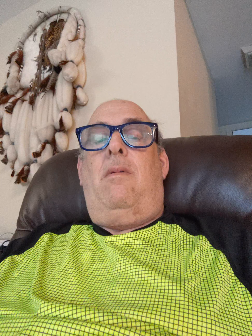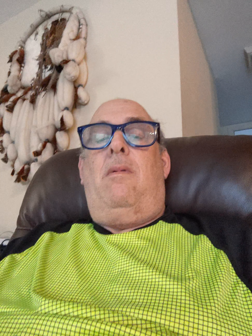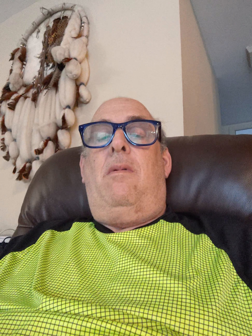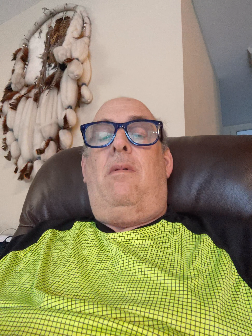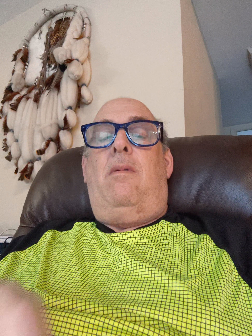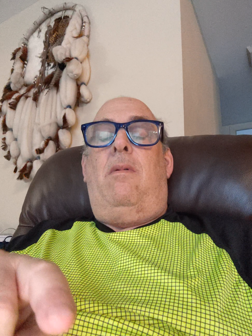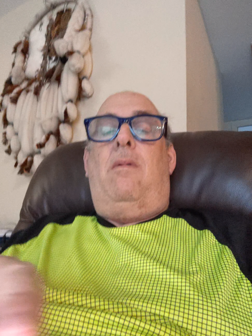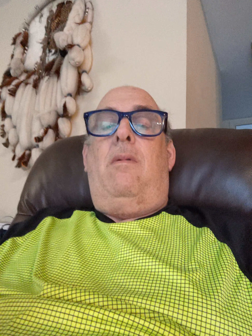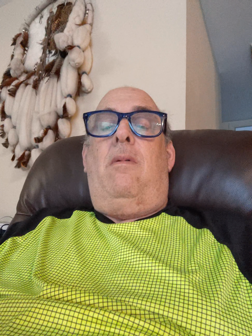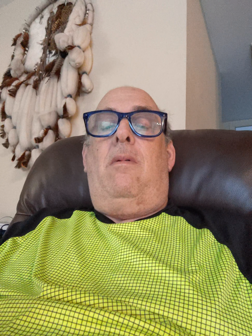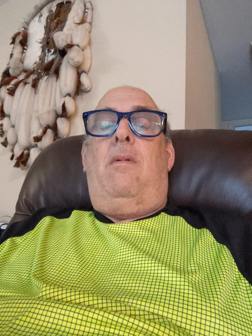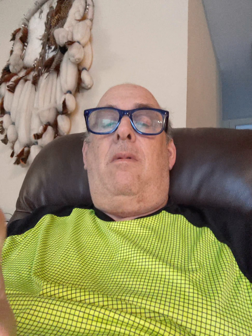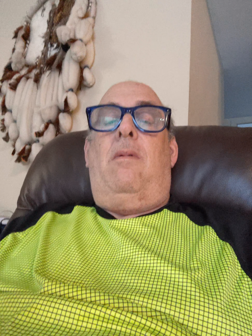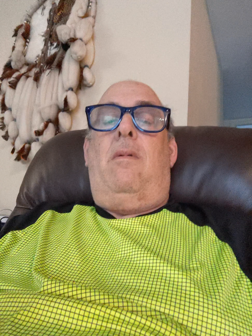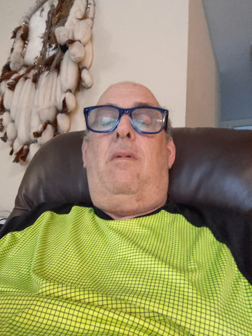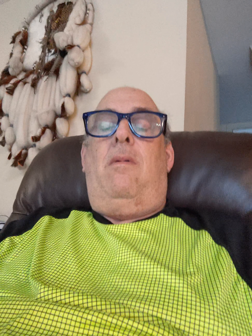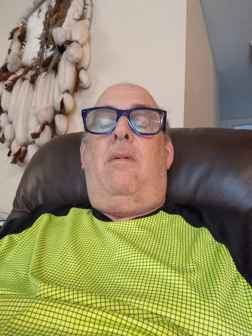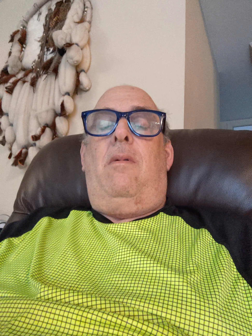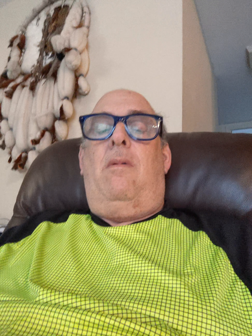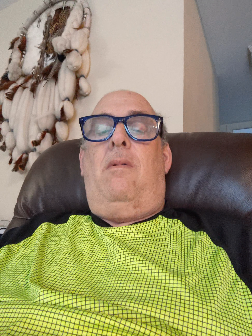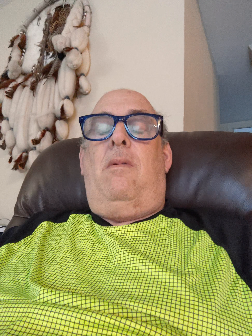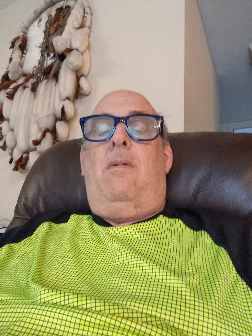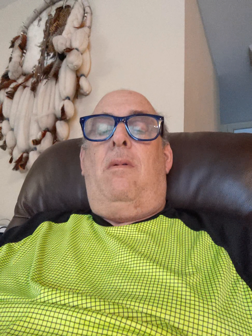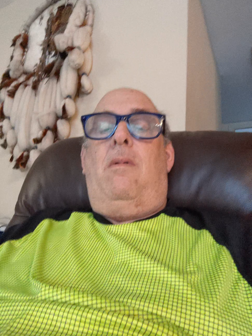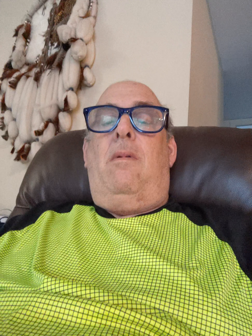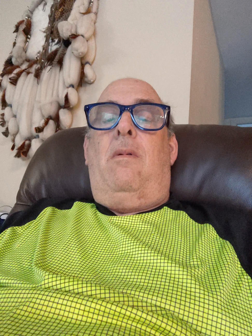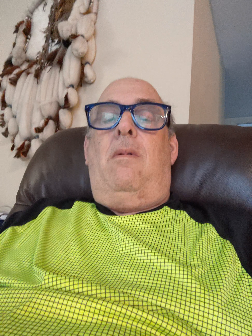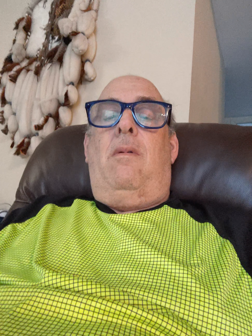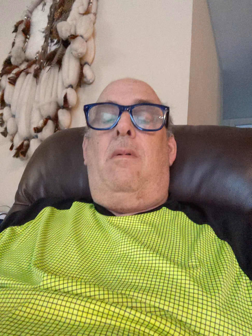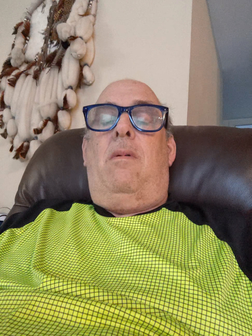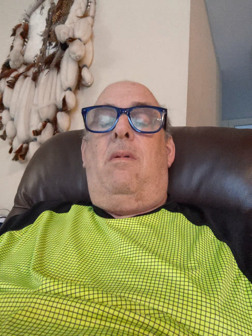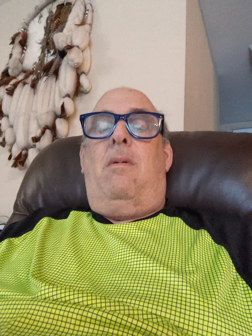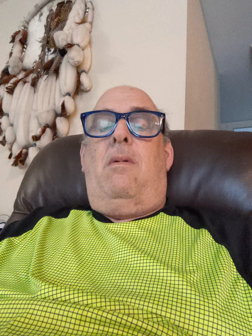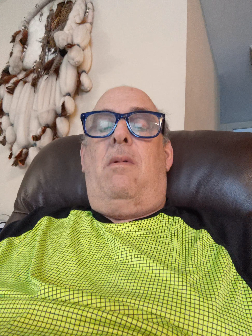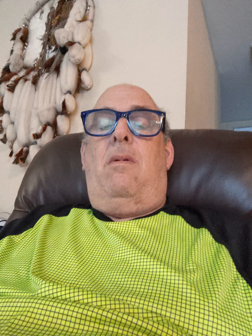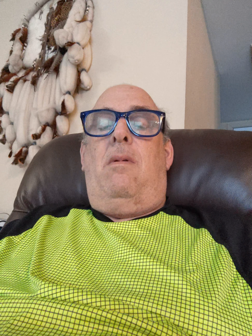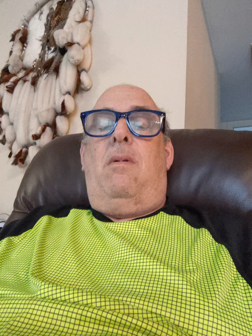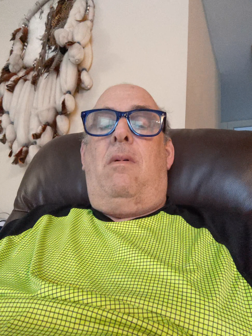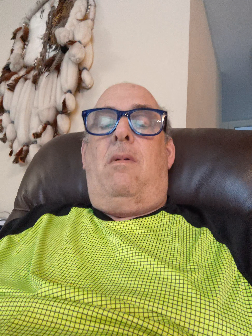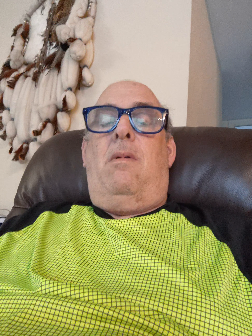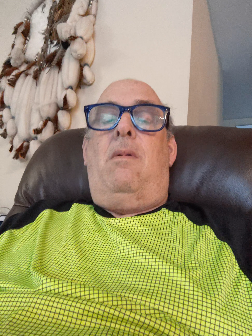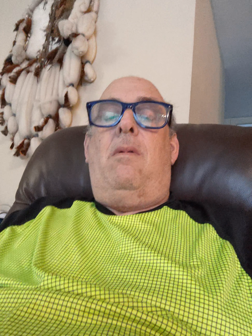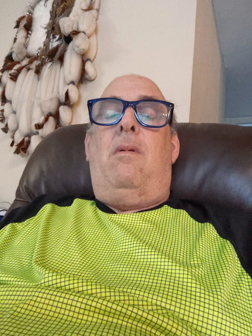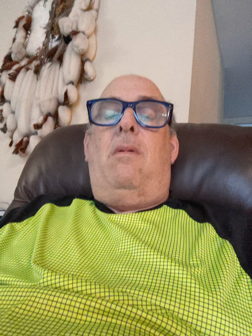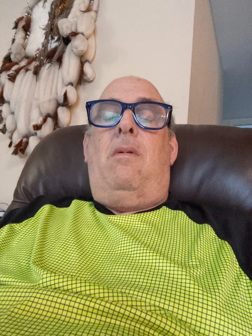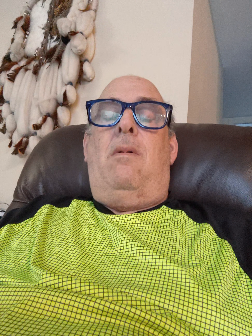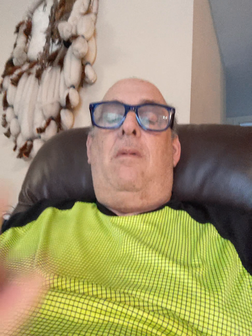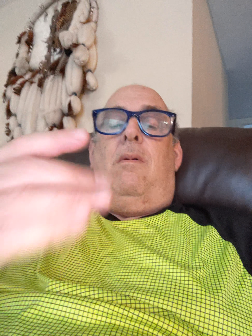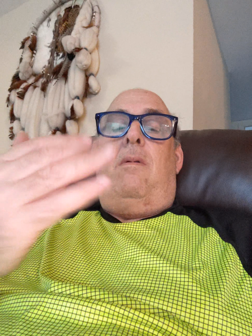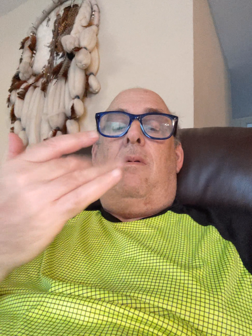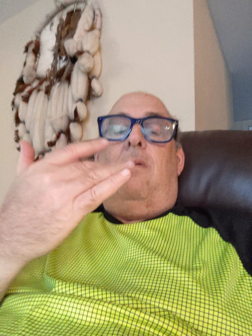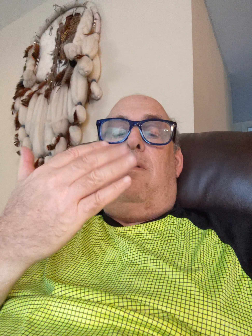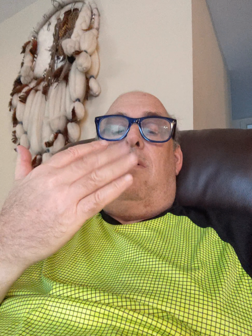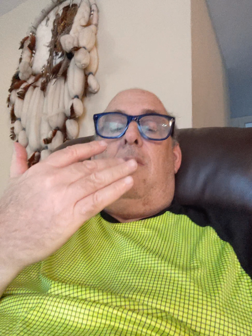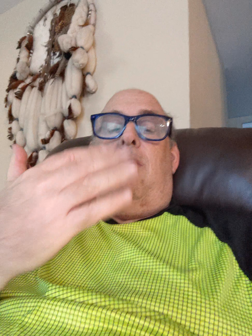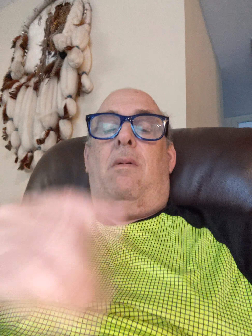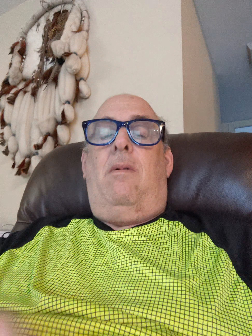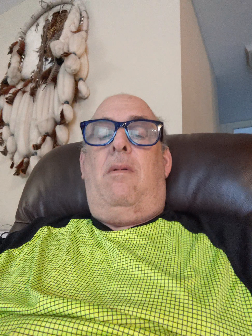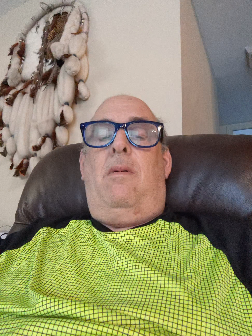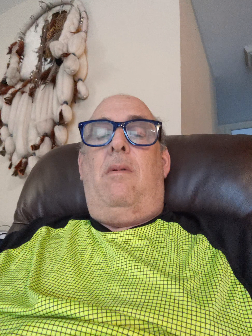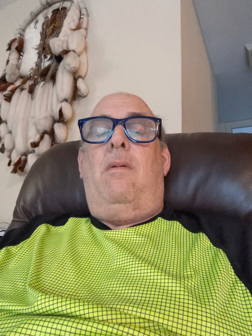finger